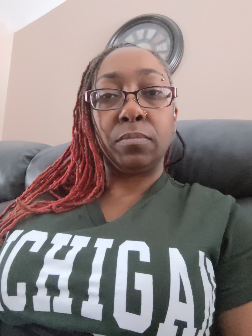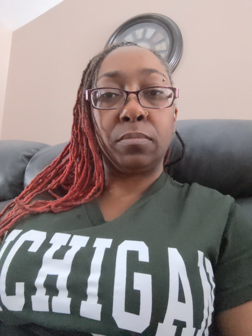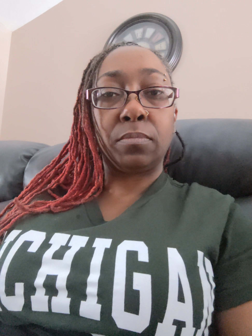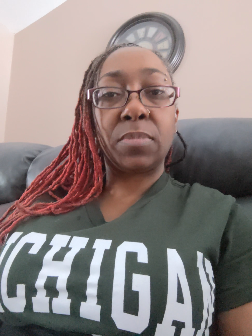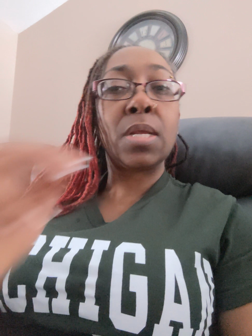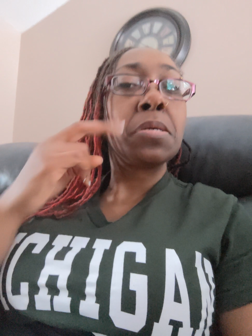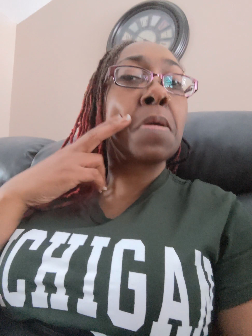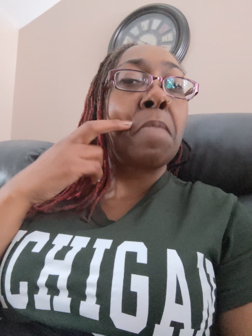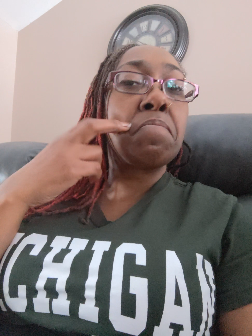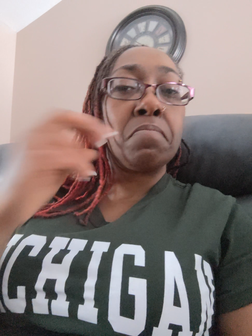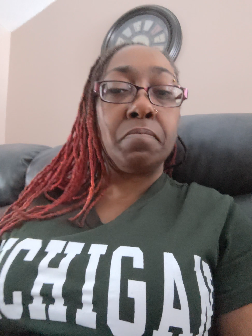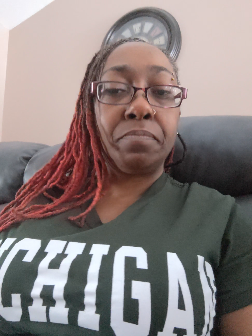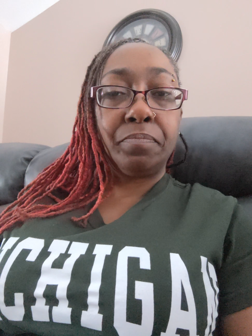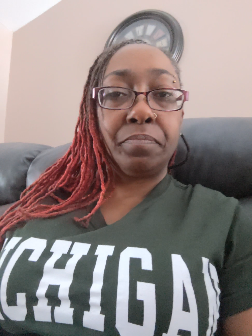gum